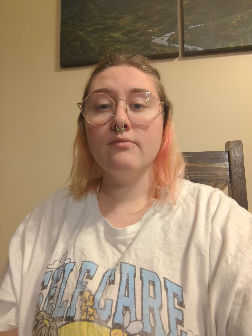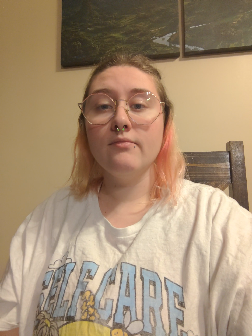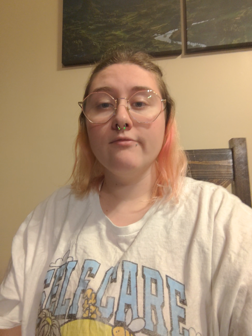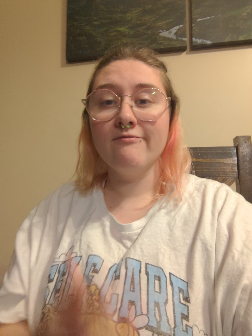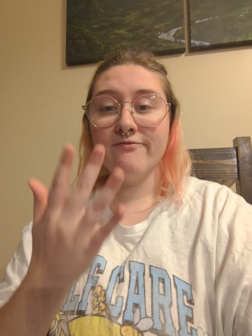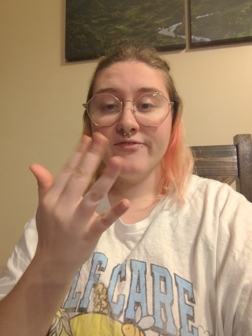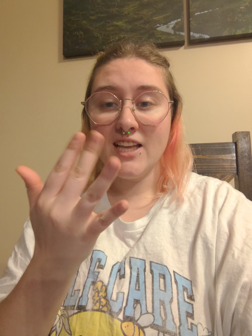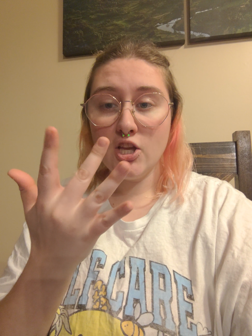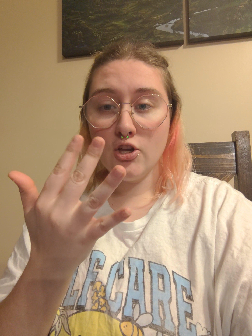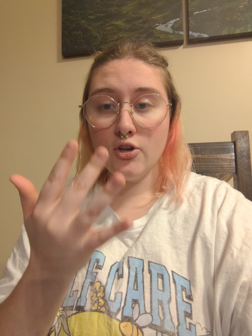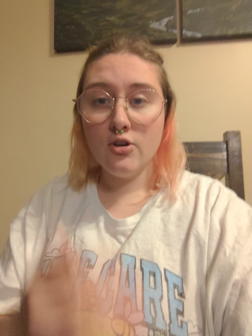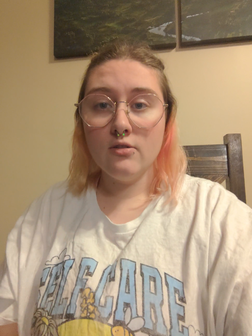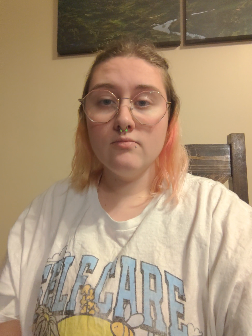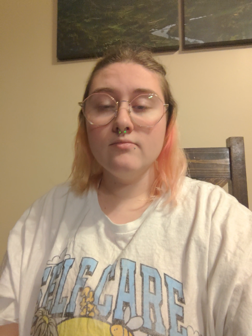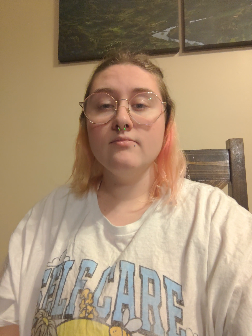finger